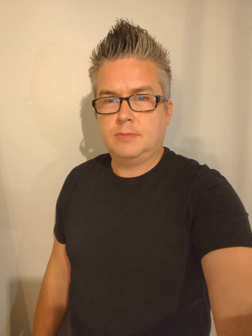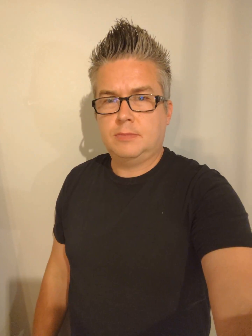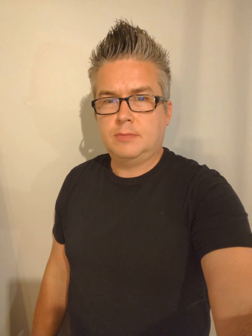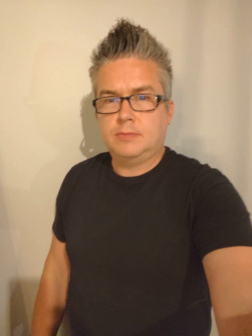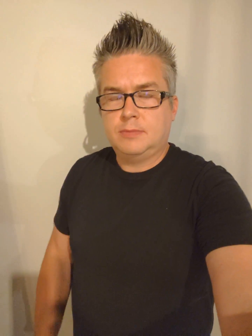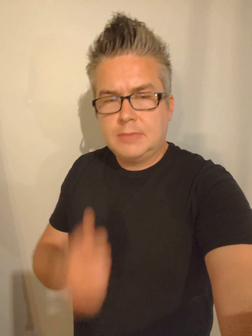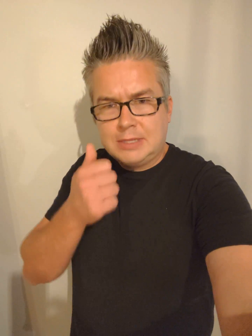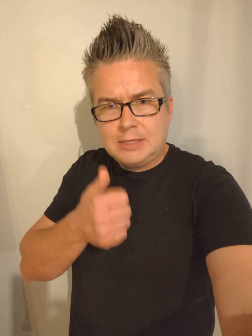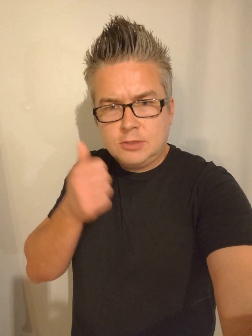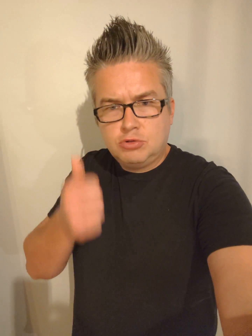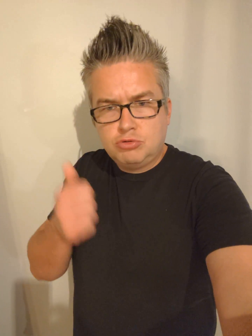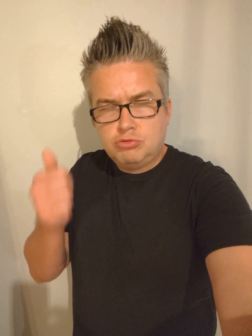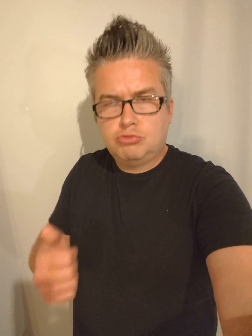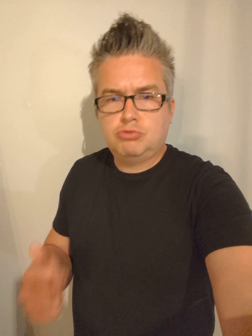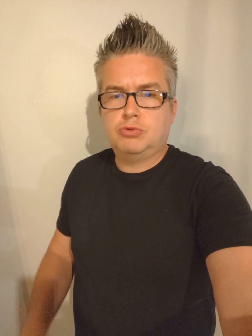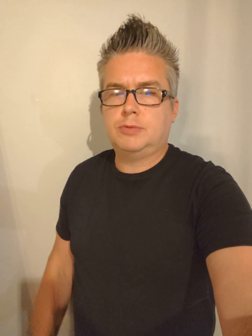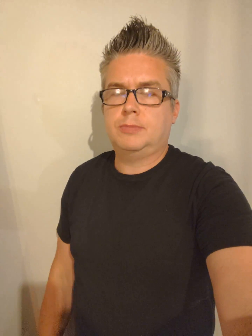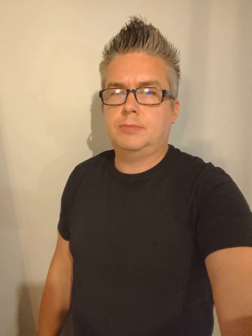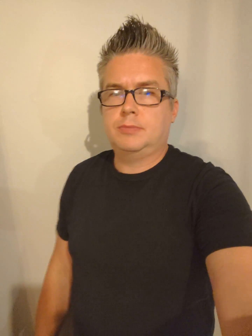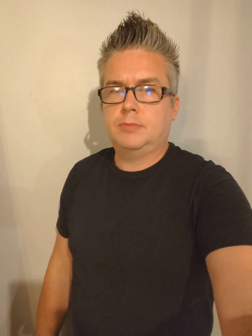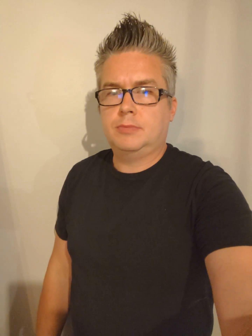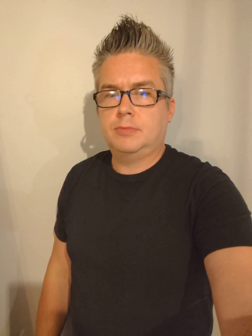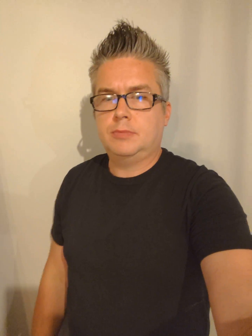each